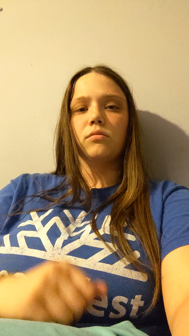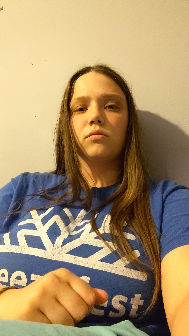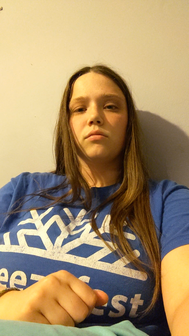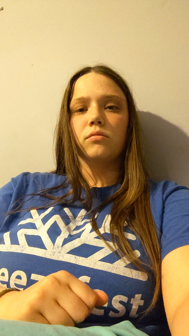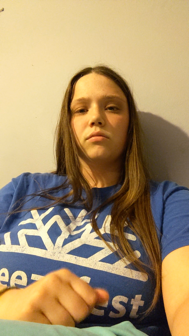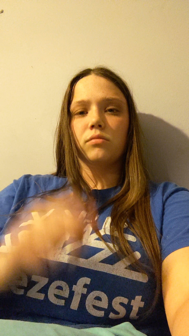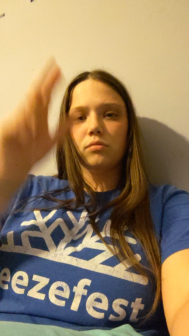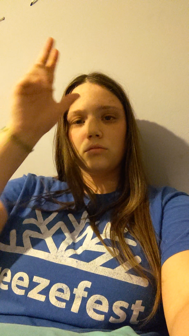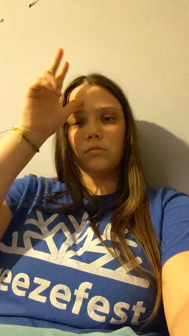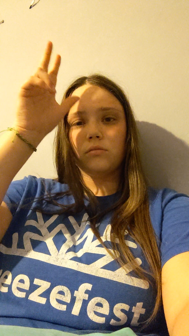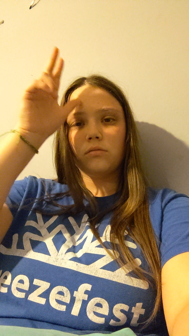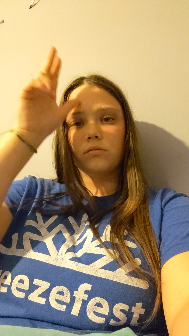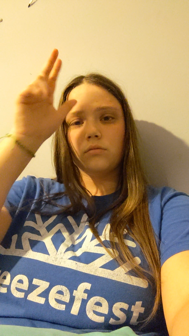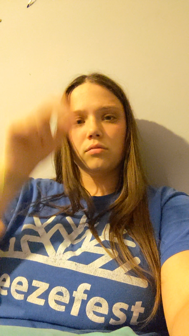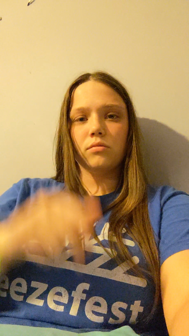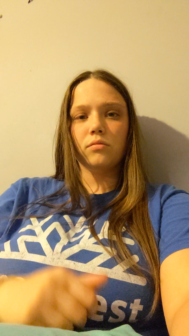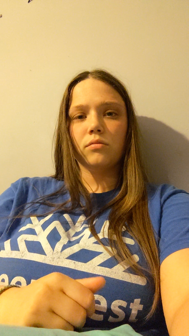rooster